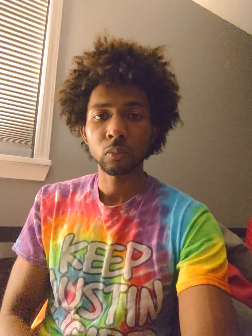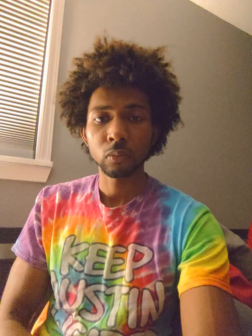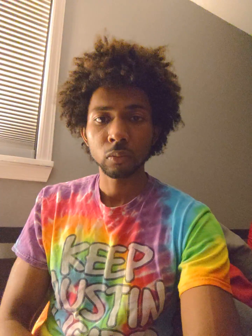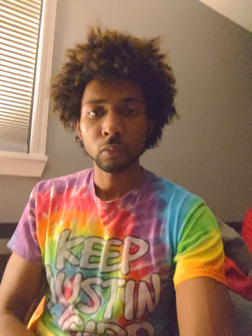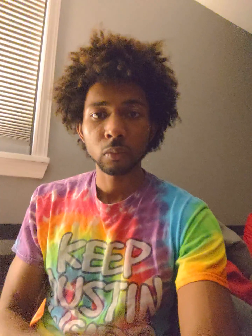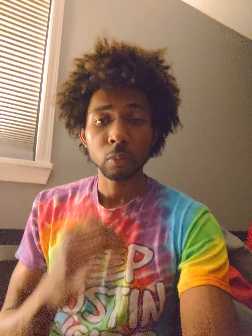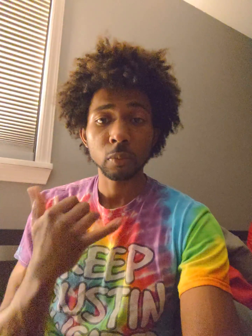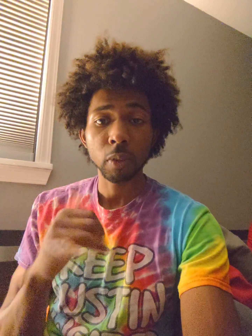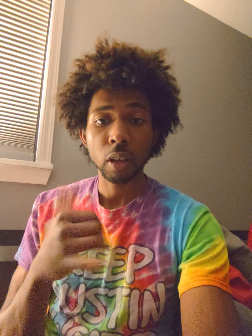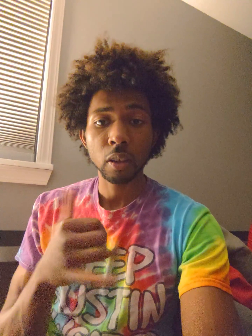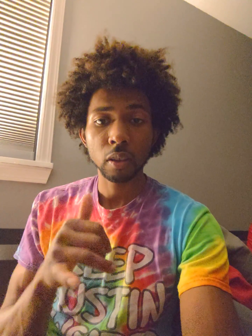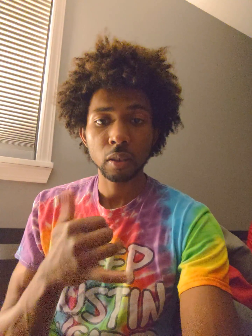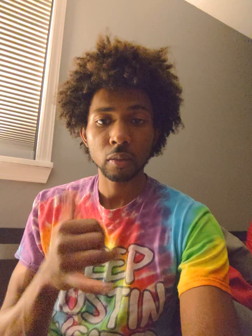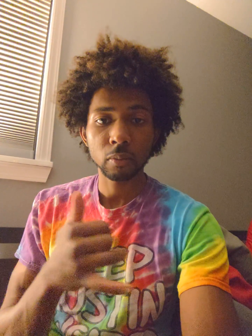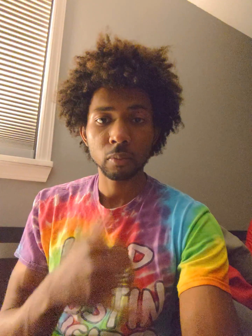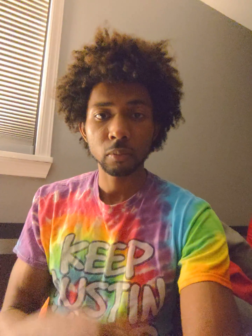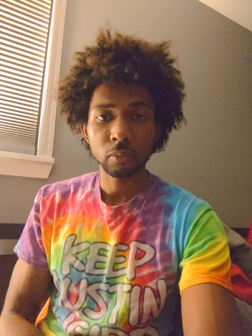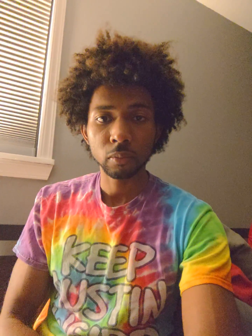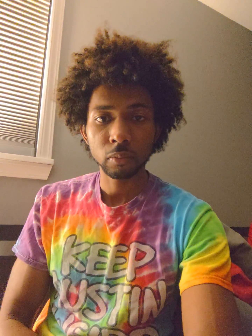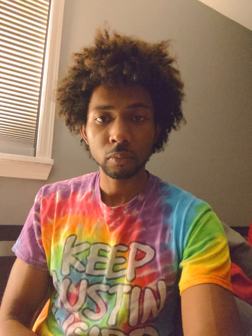play